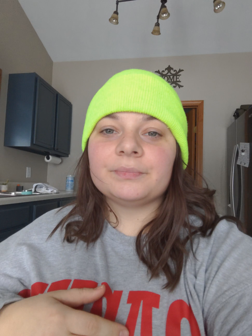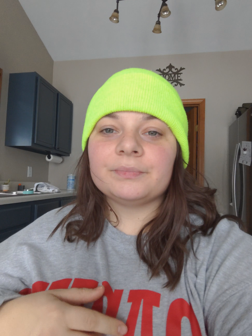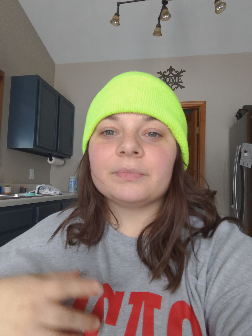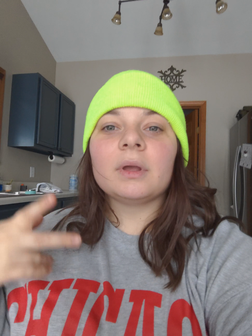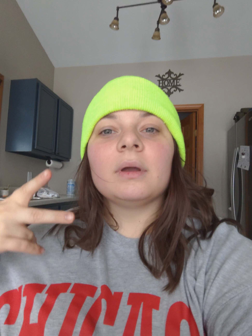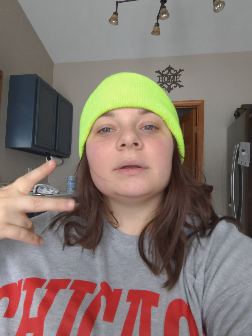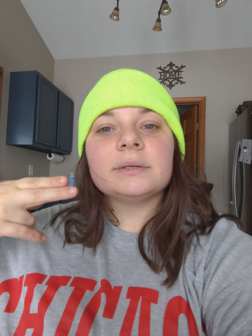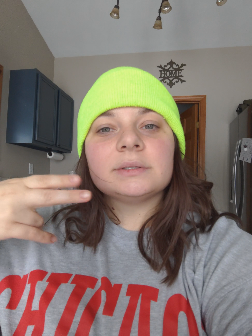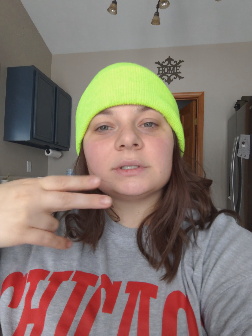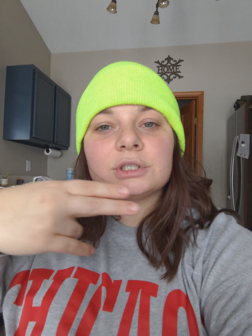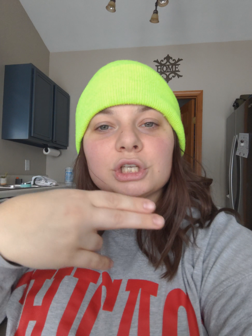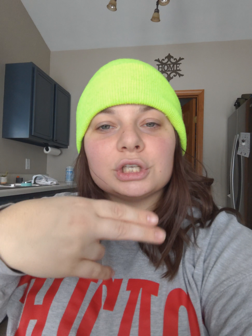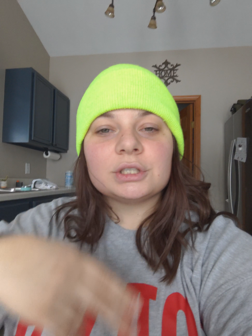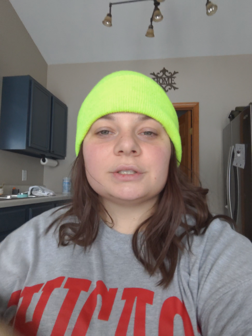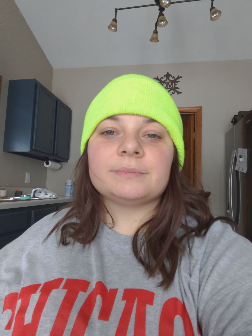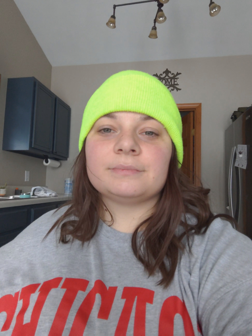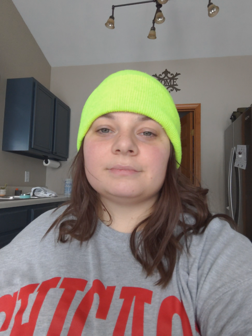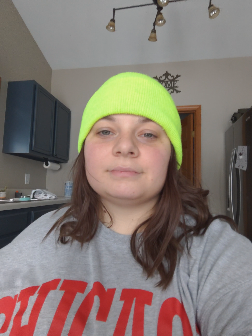scissors